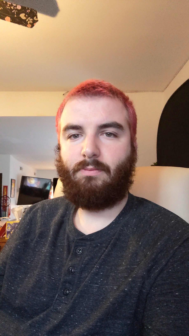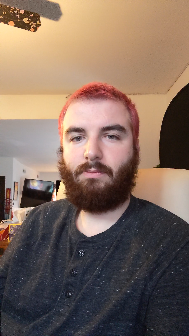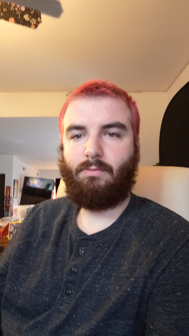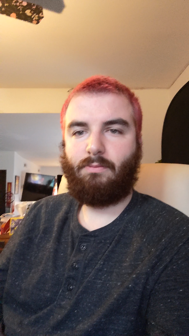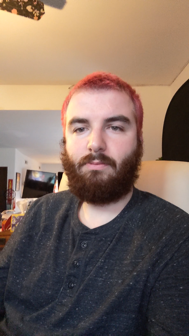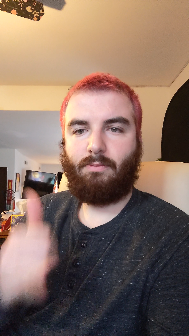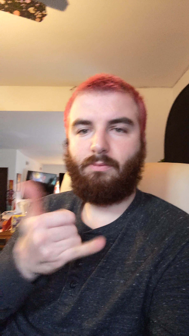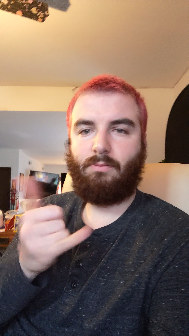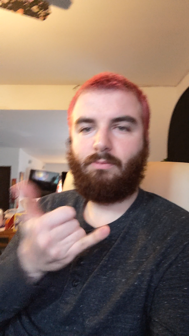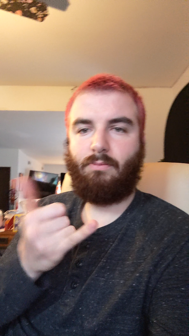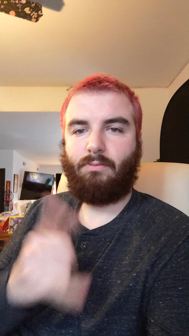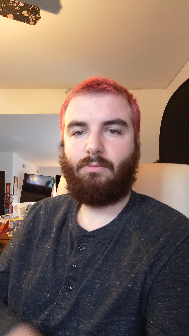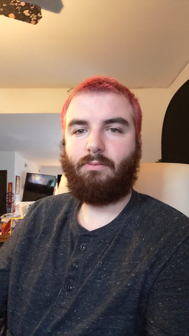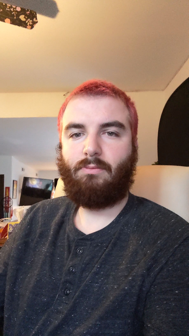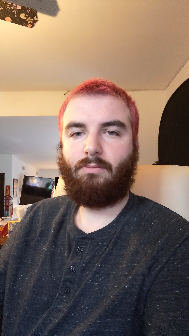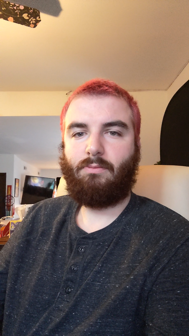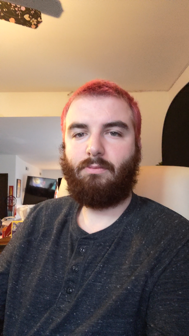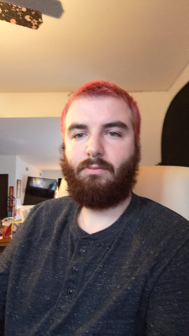party